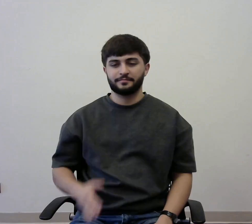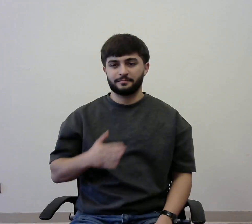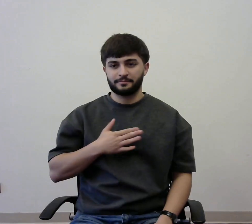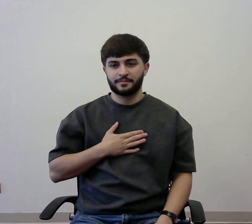mən